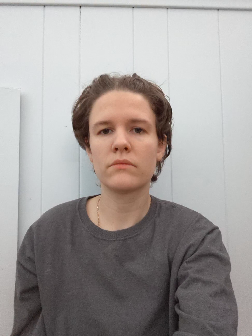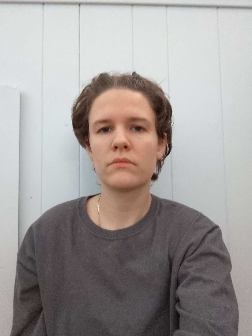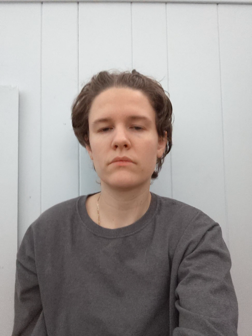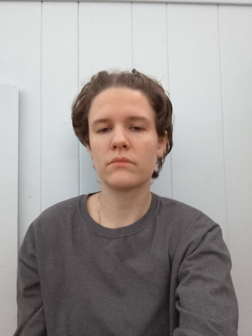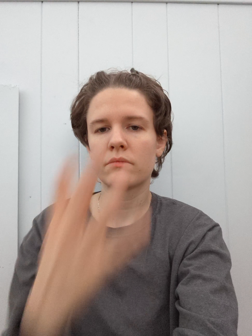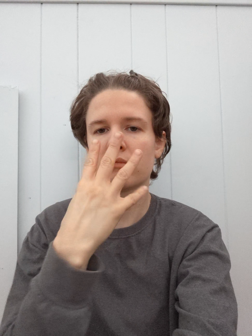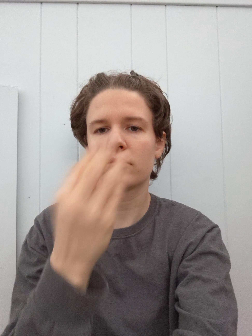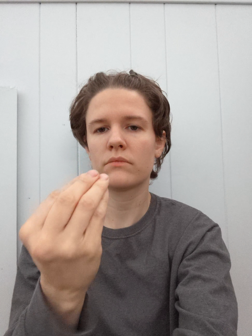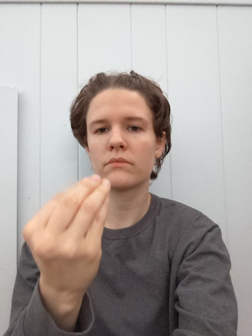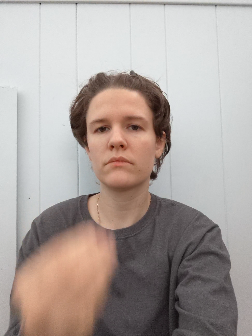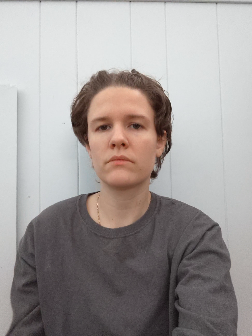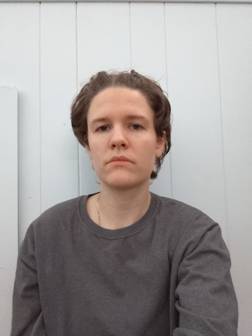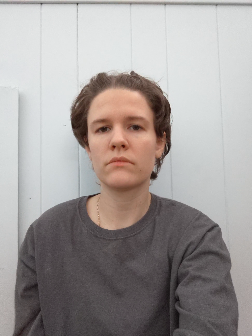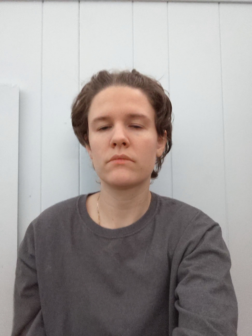wolf